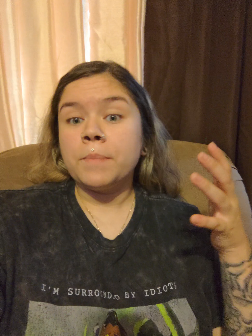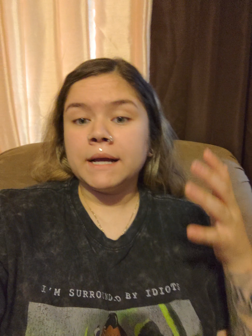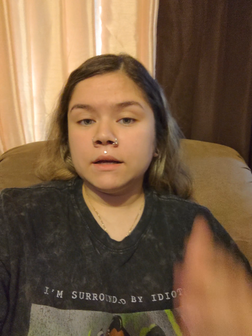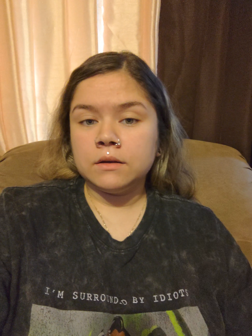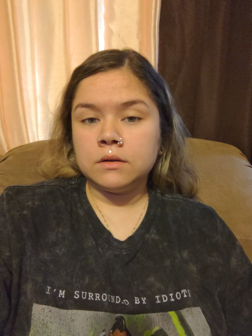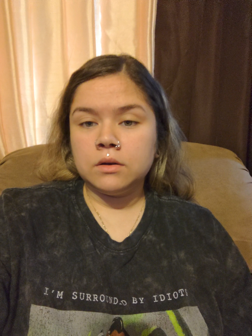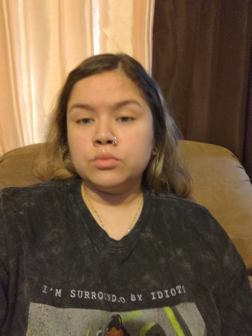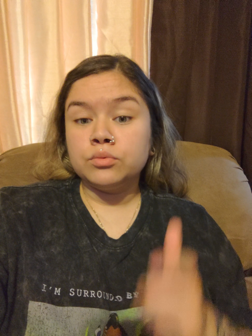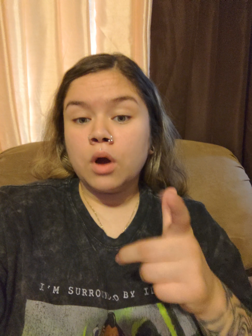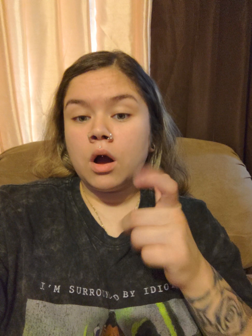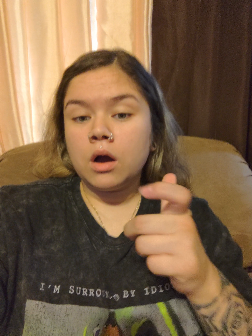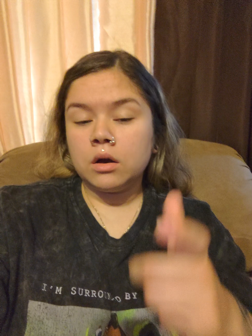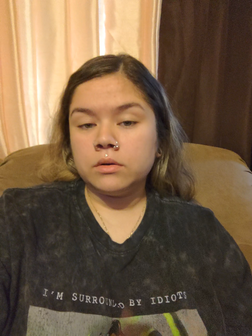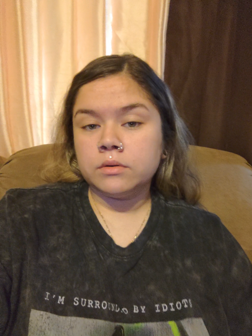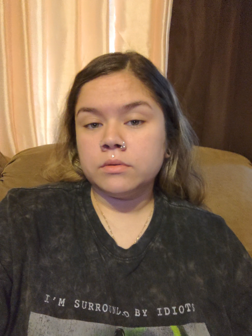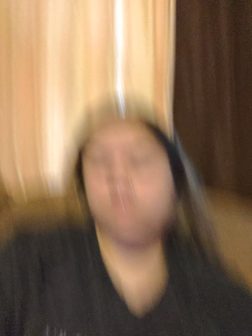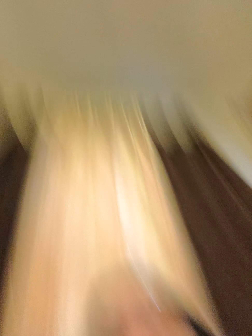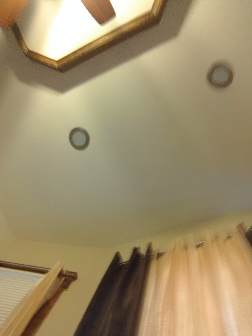run